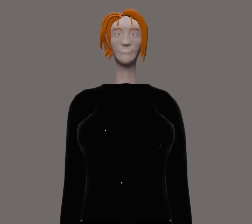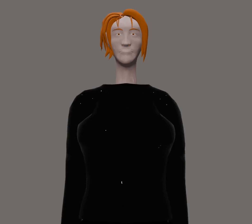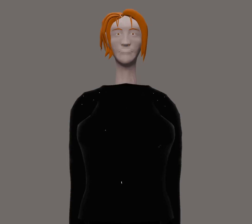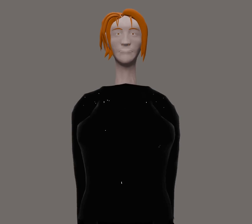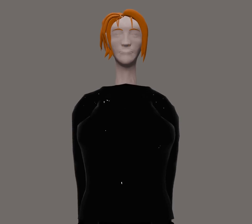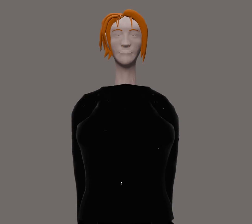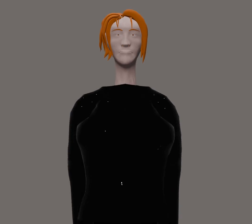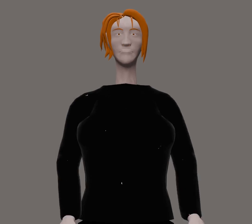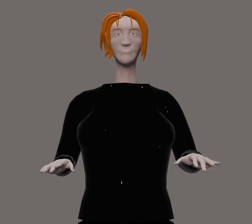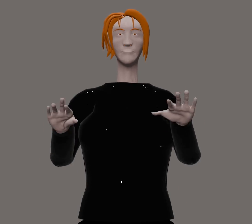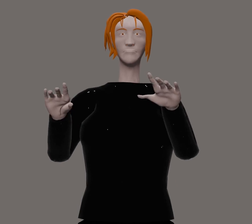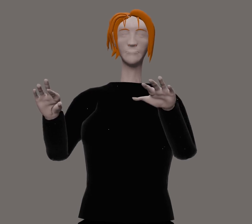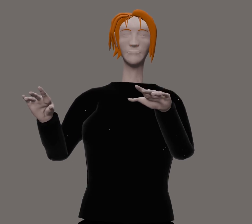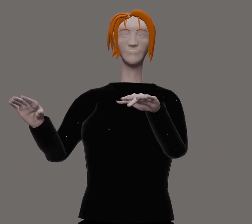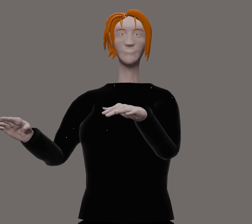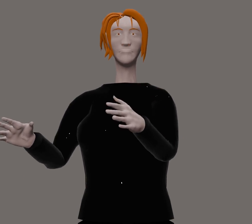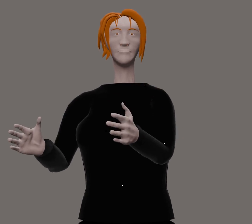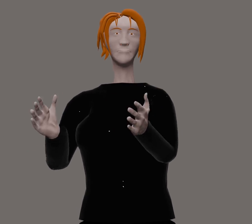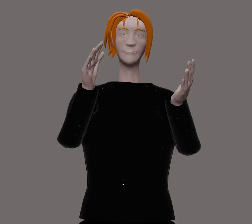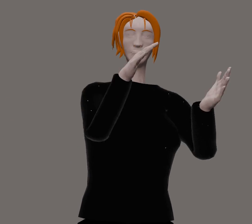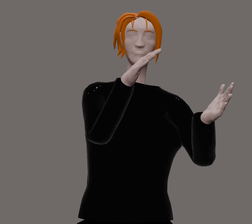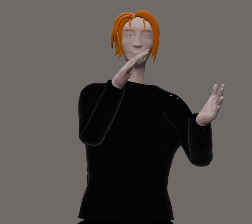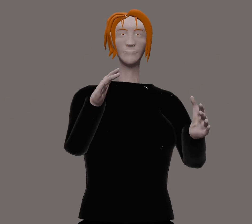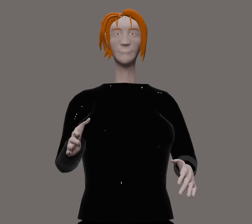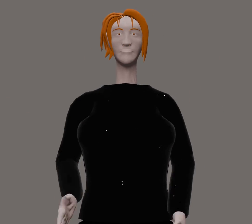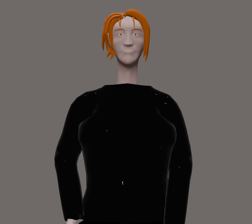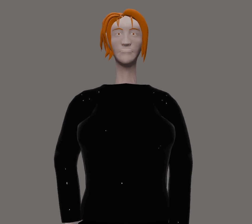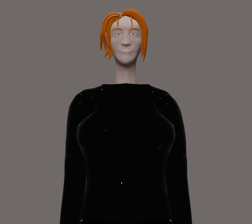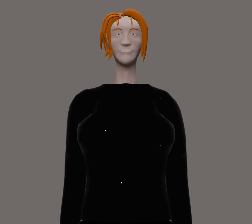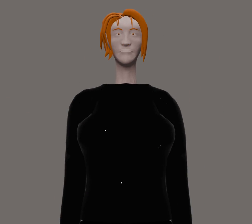Bedlam